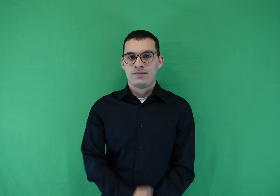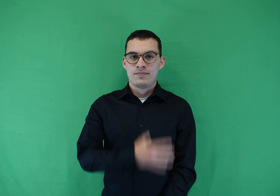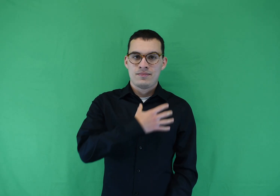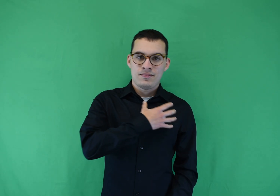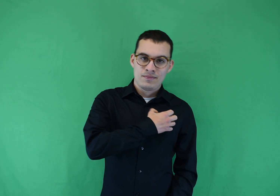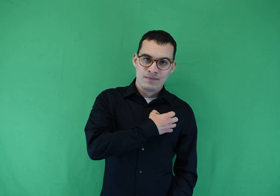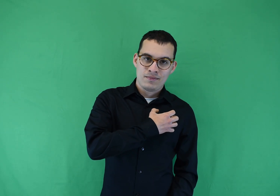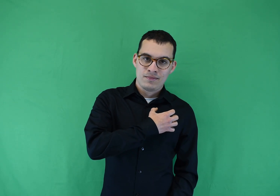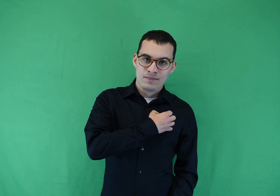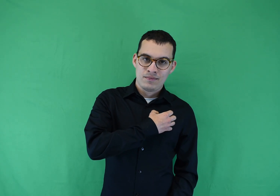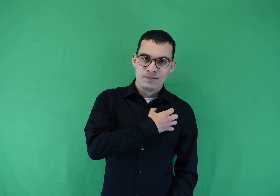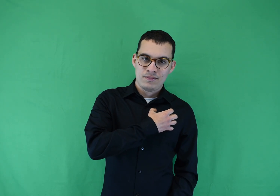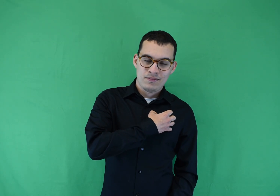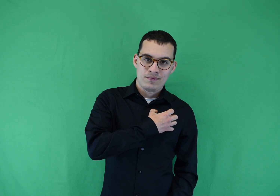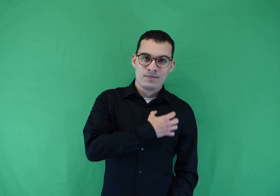palpitación